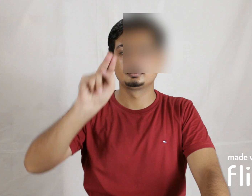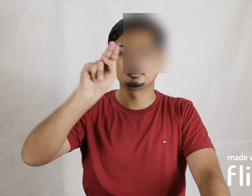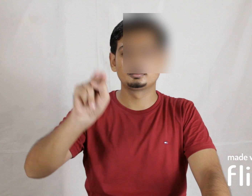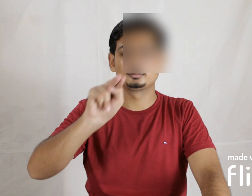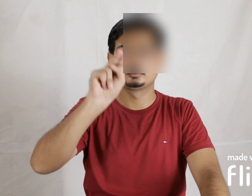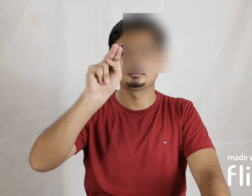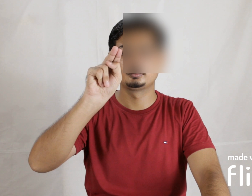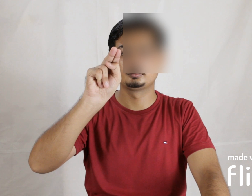ہ